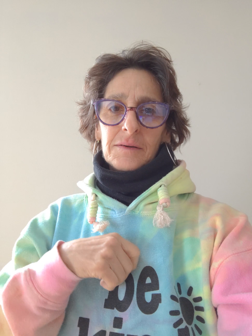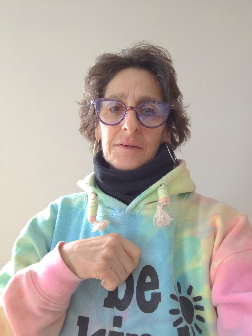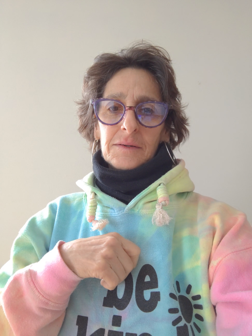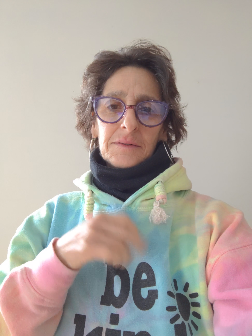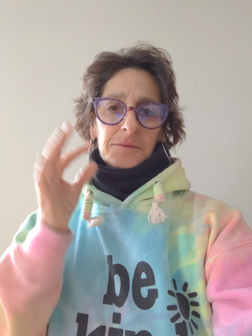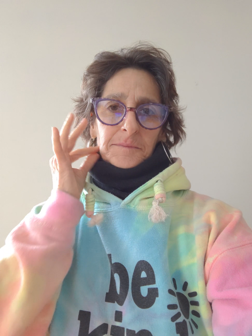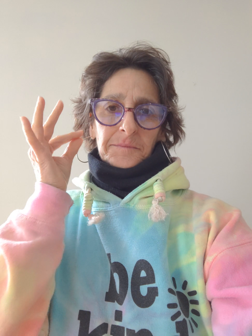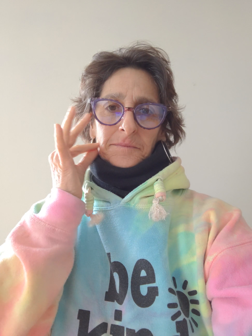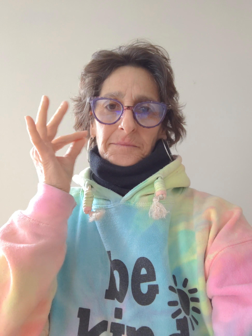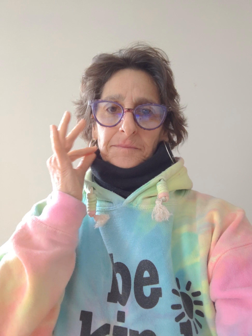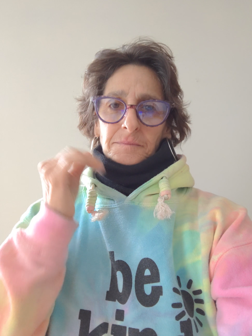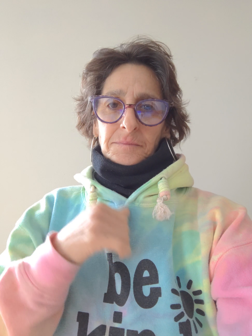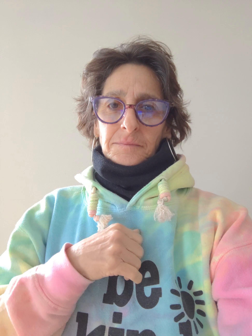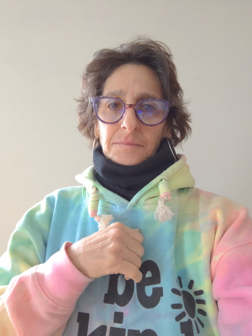kitty